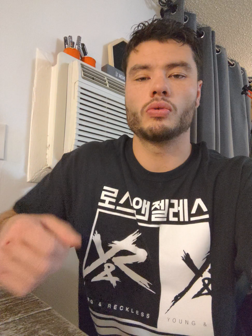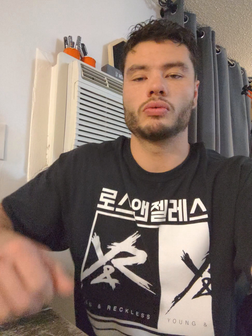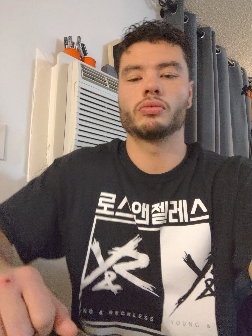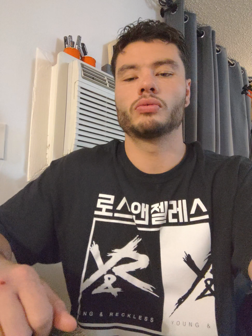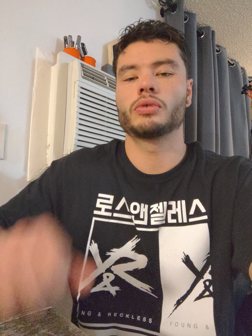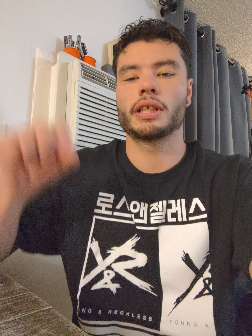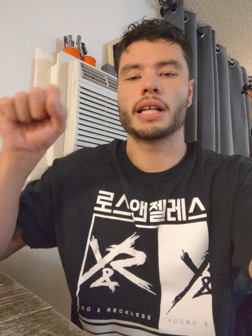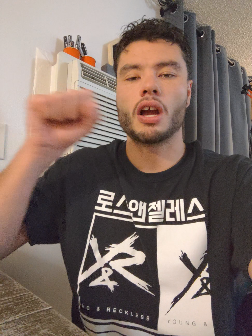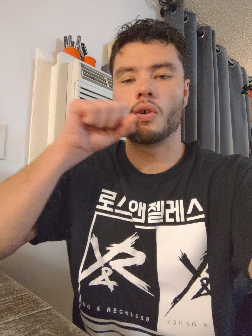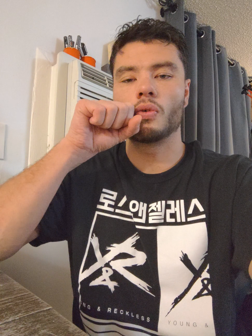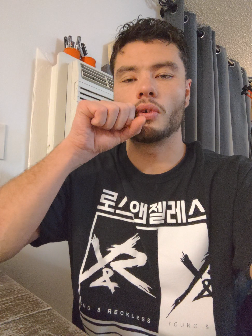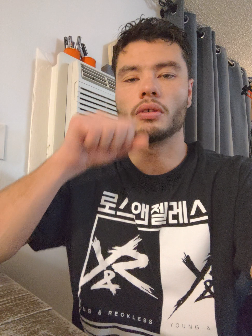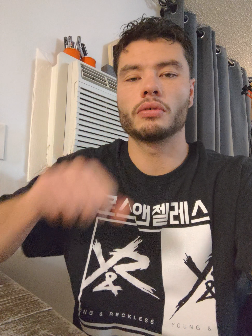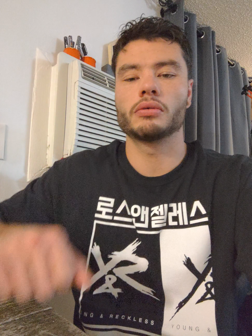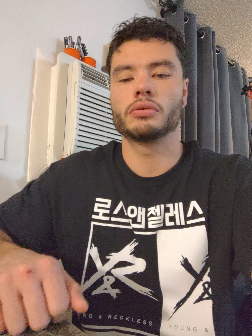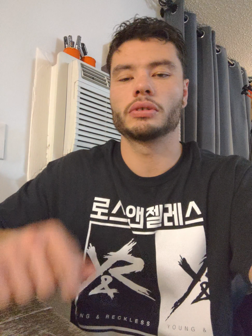carrot